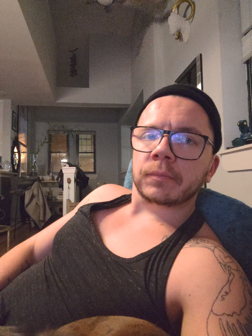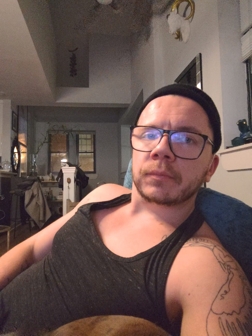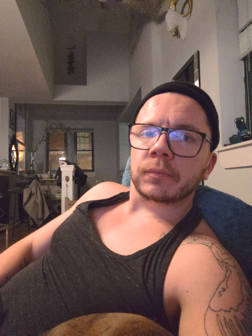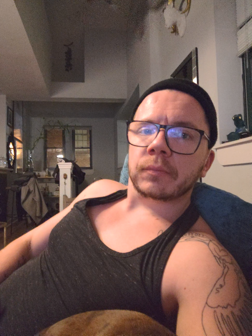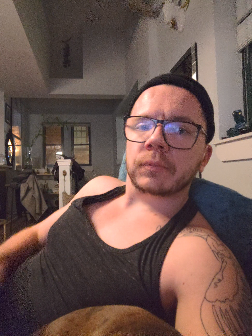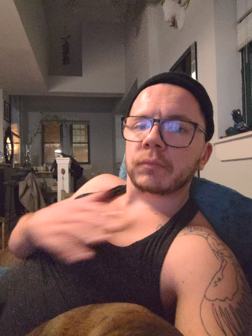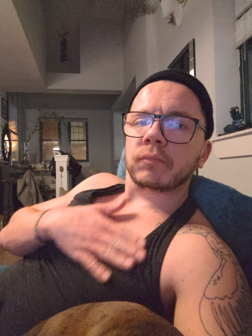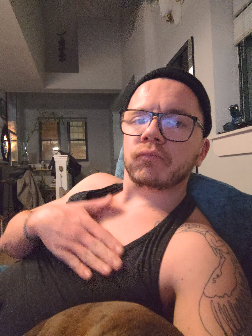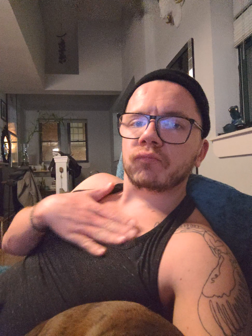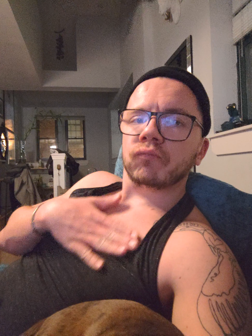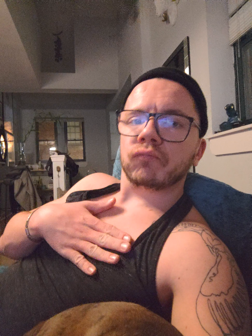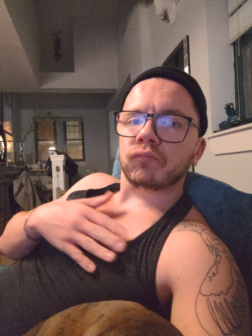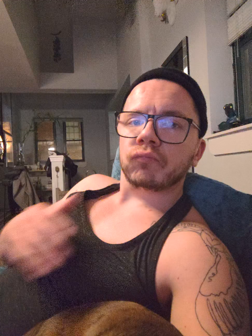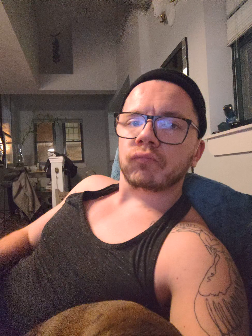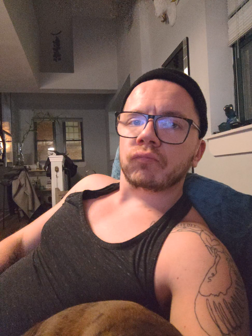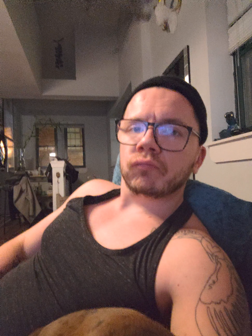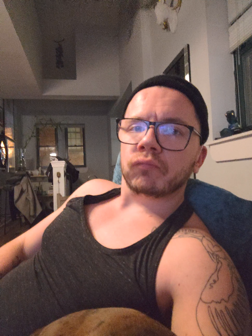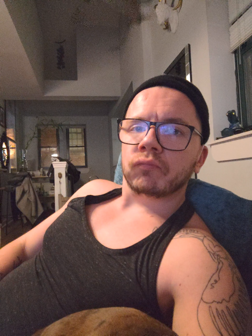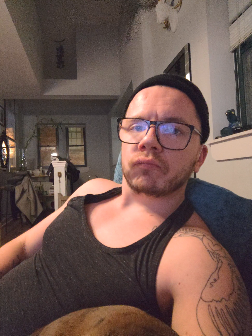please